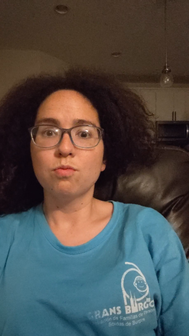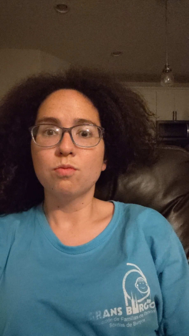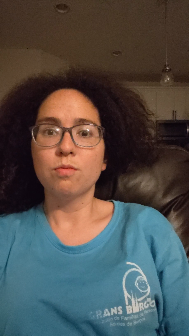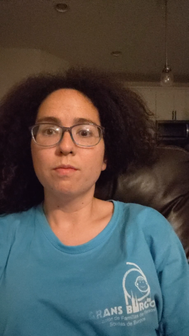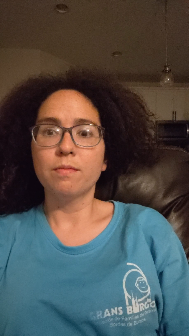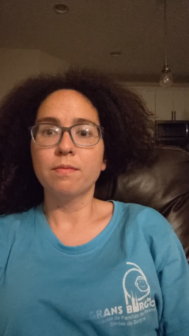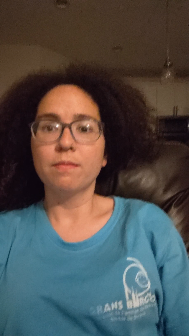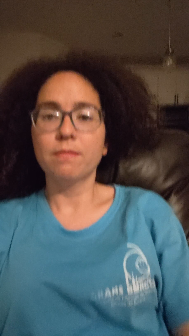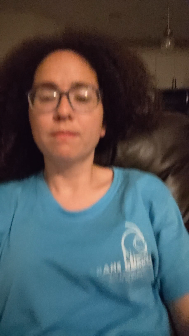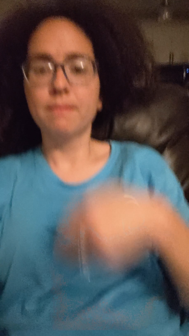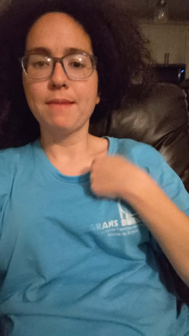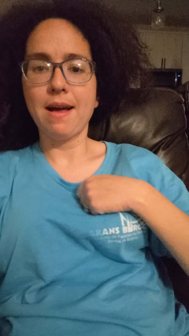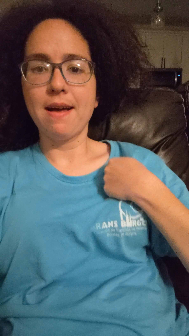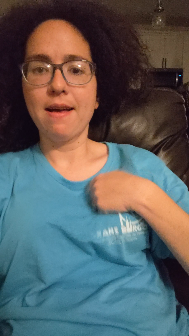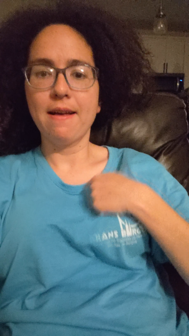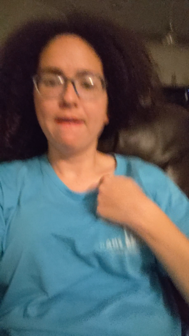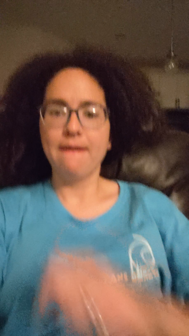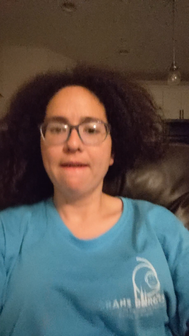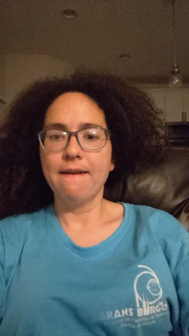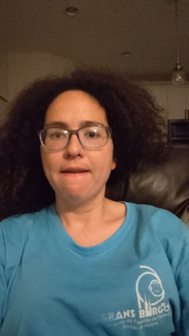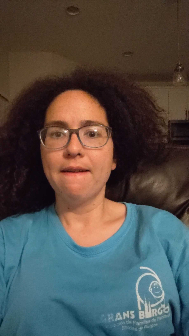bathtub